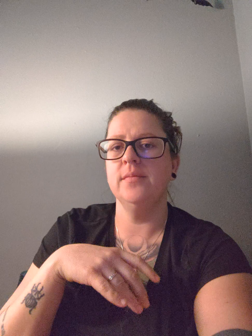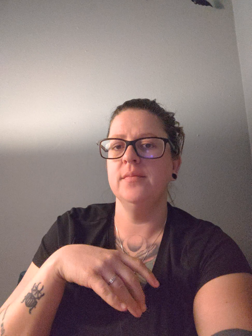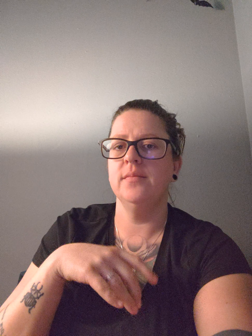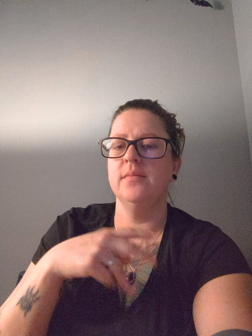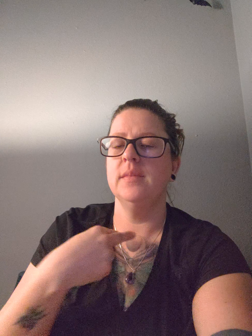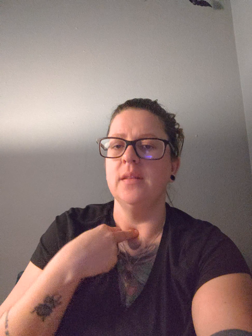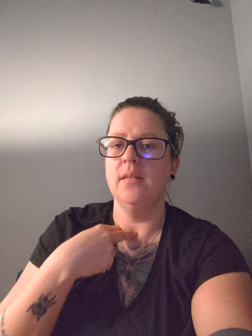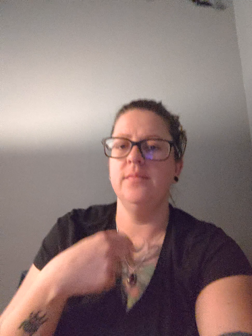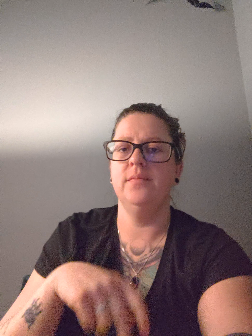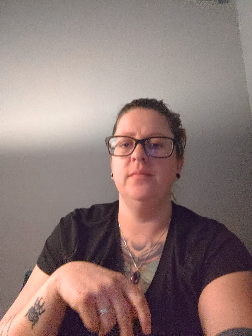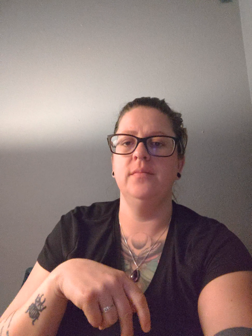stuck